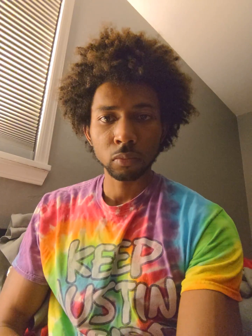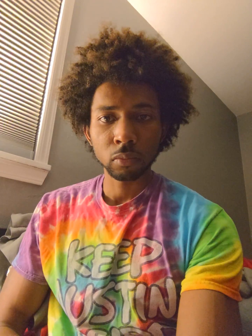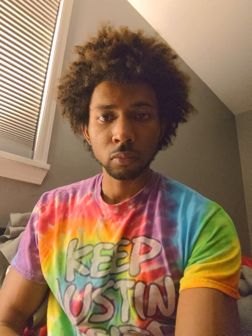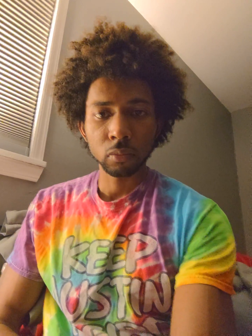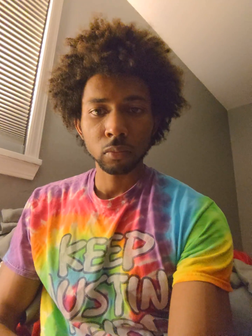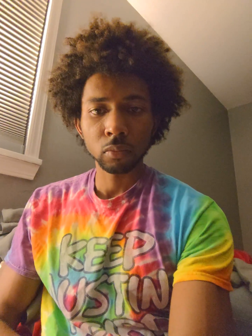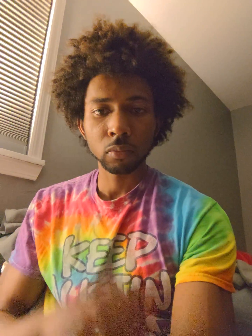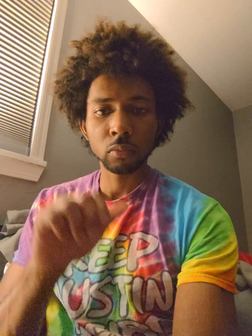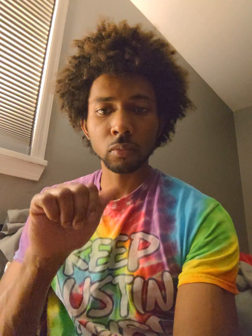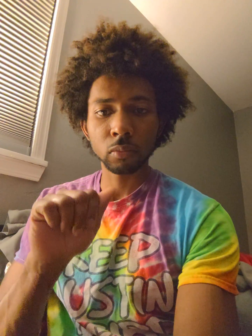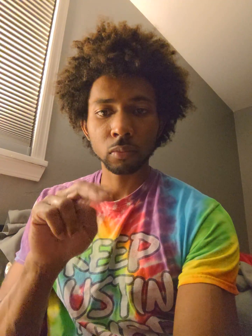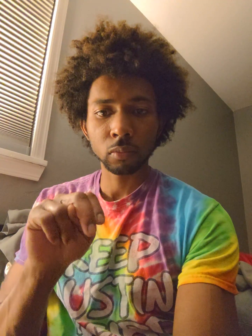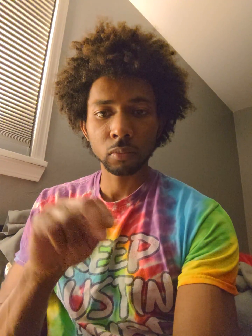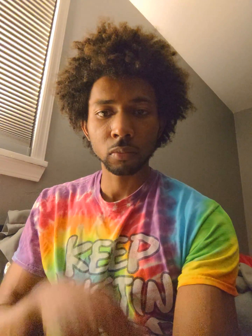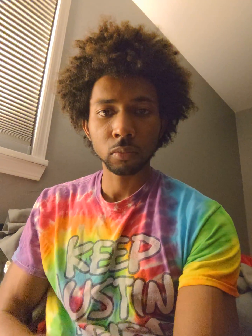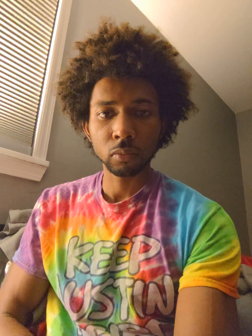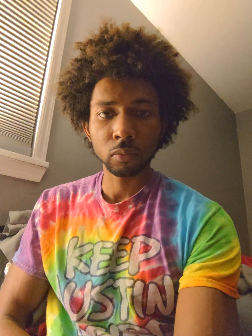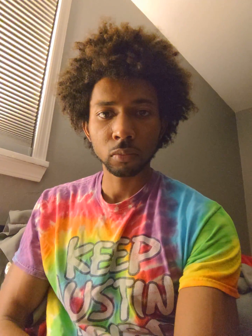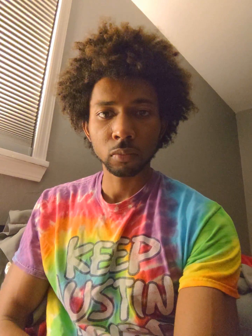an